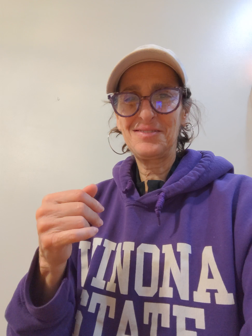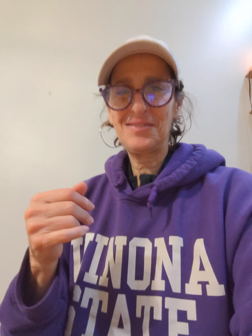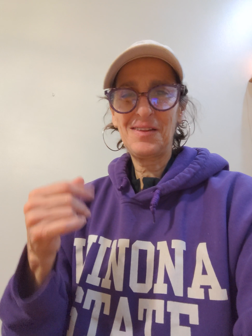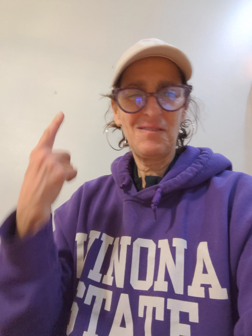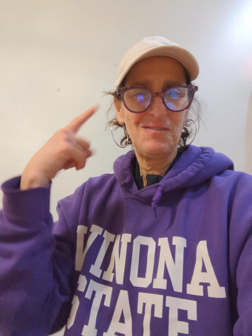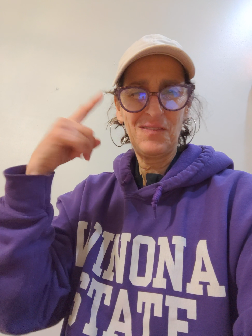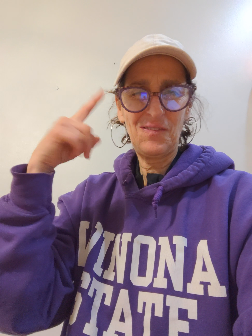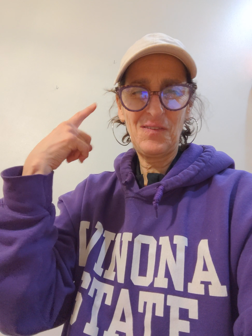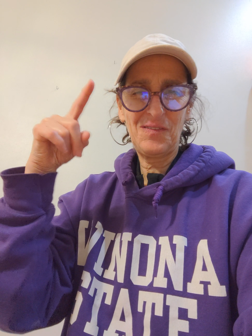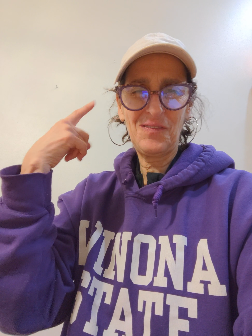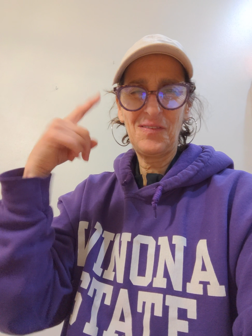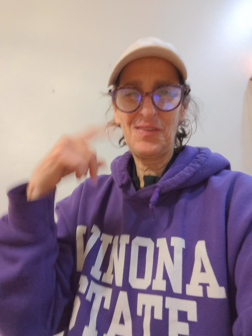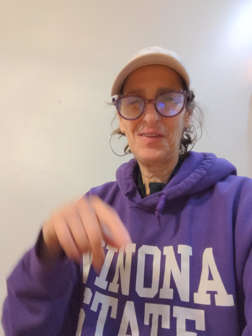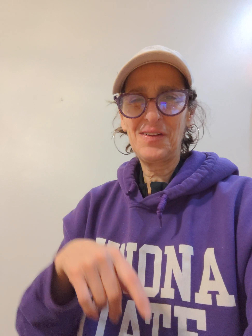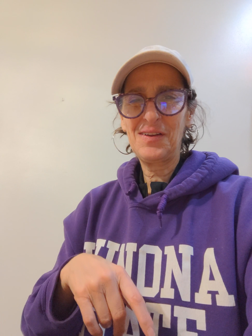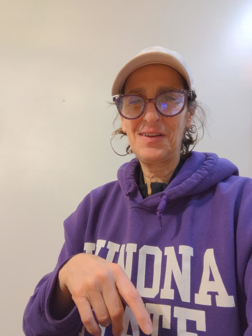for